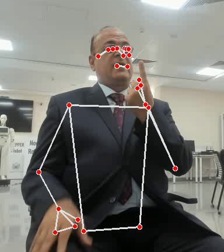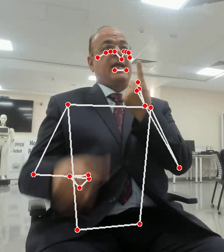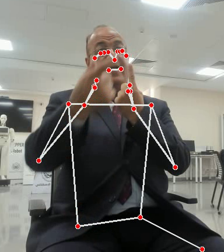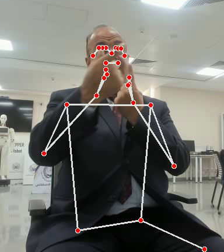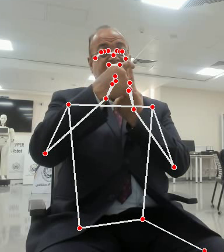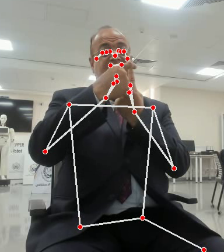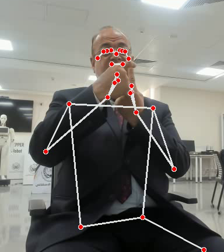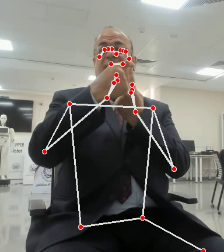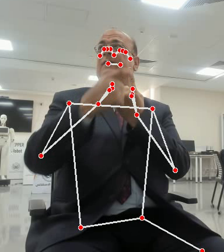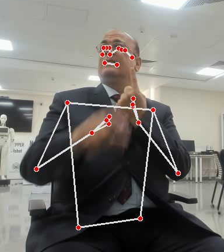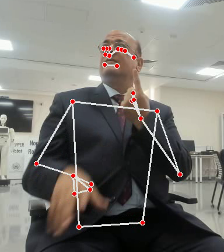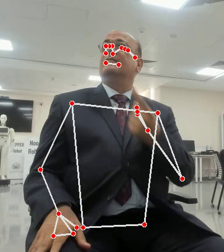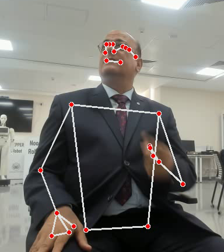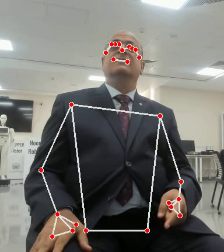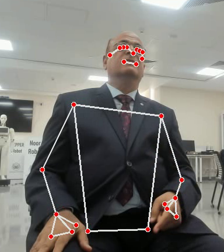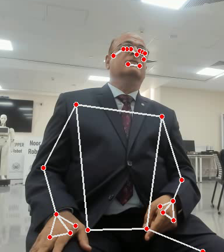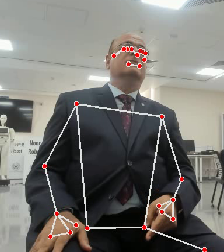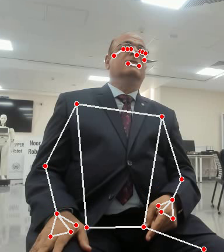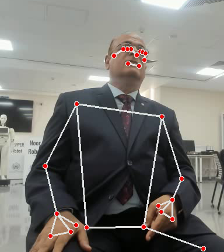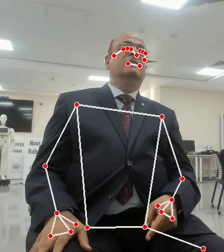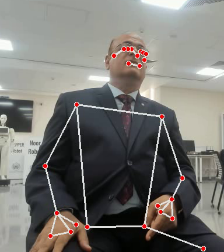khaly balk